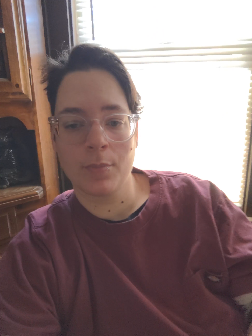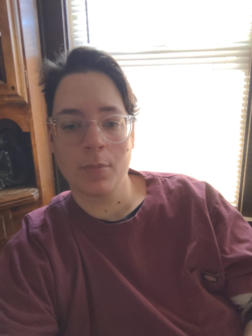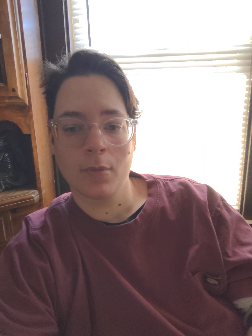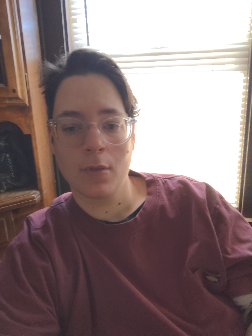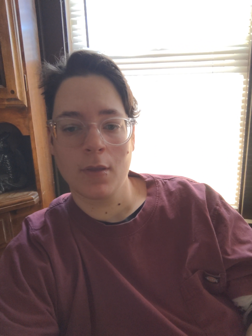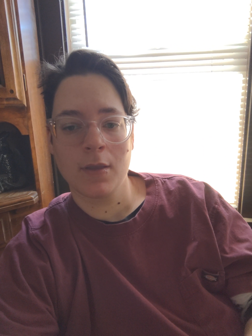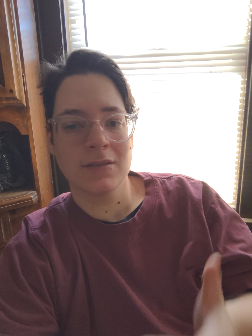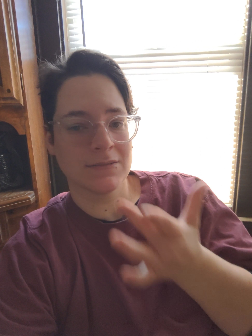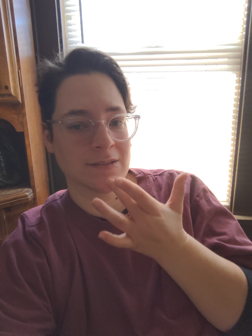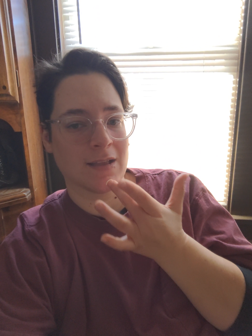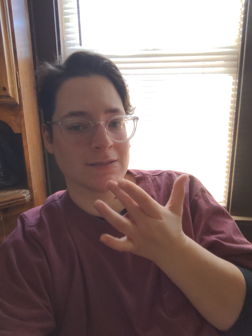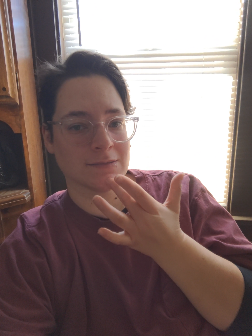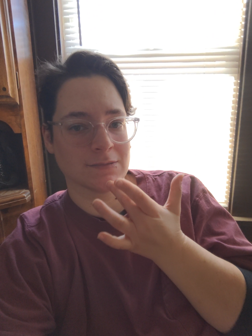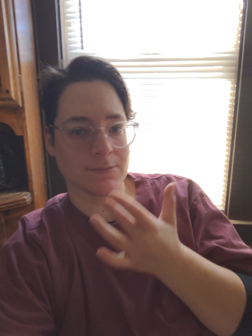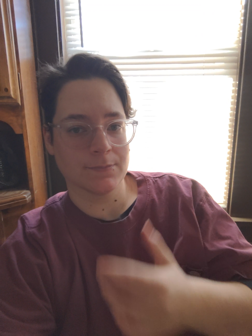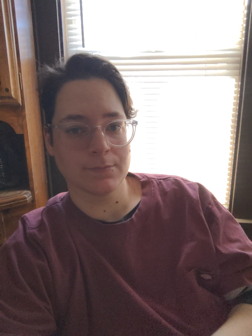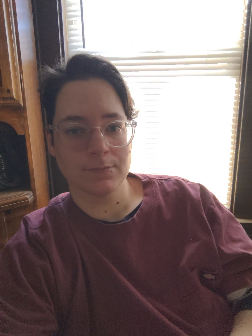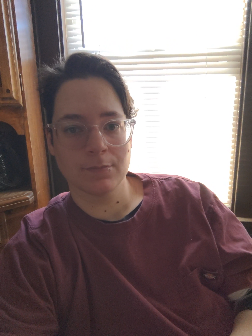taste